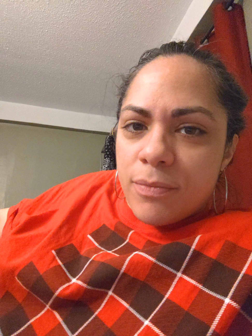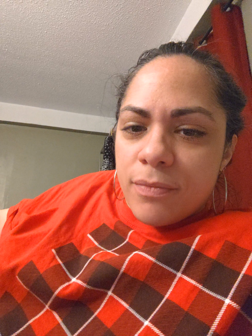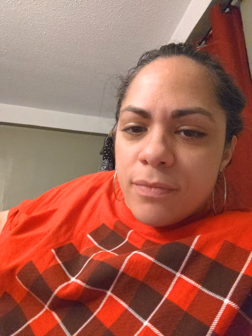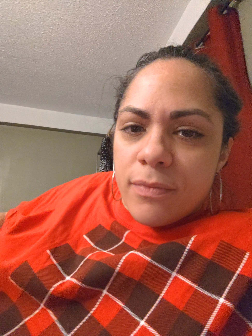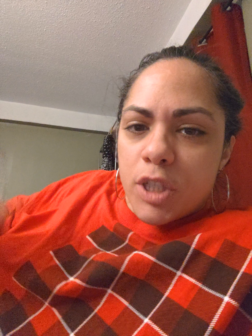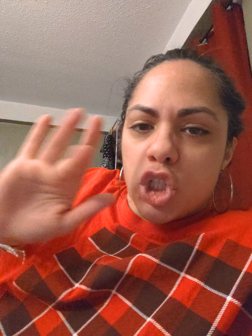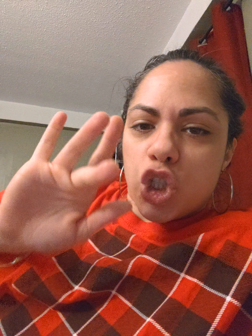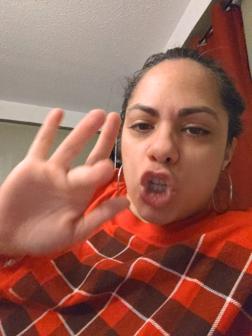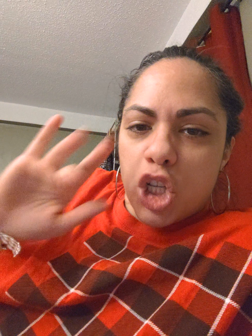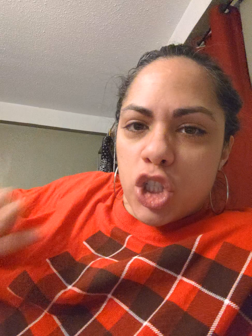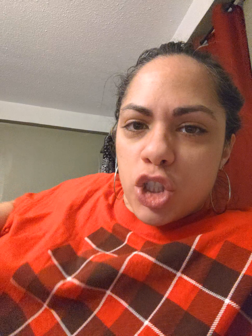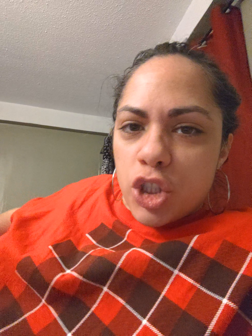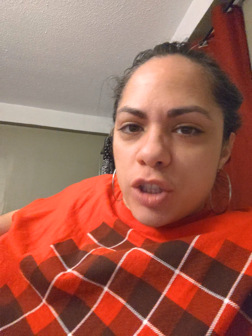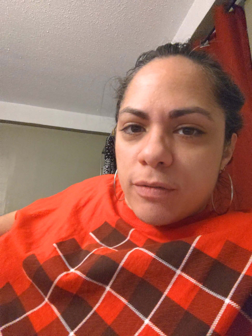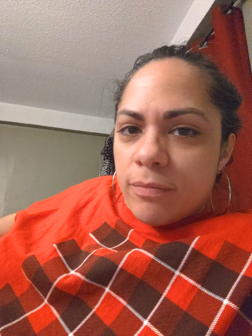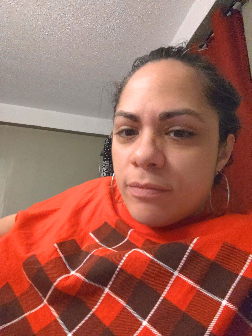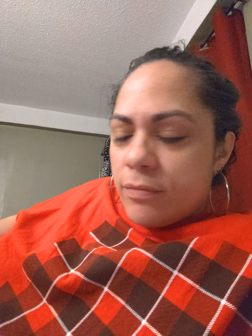touch